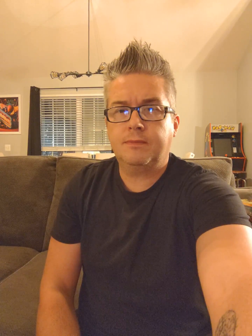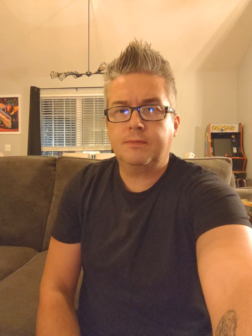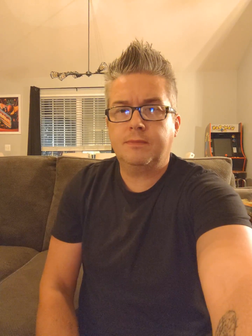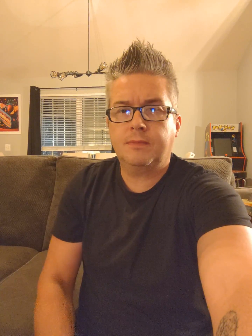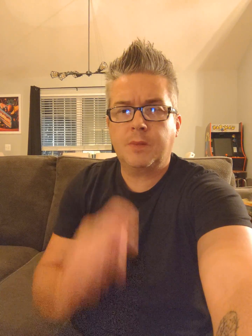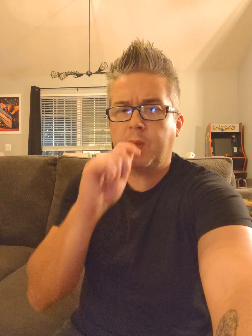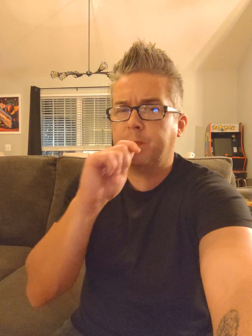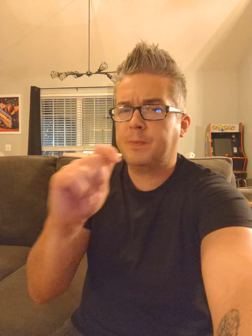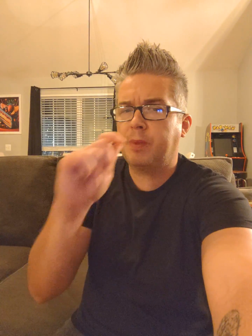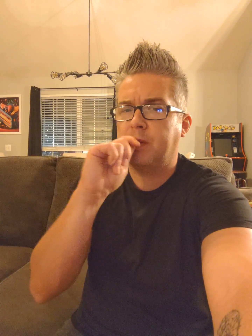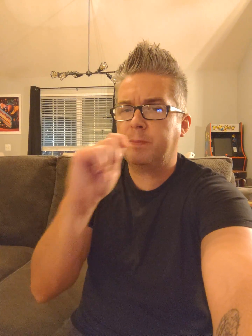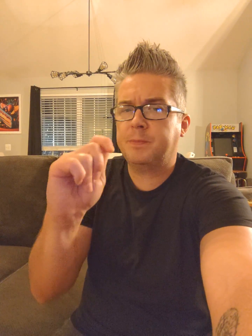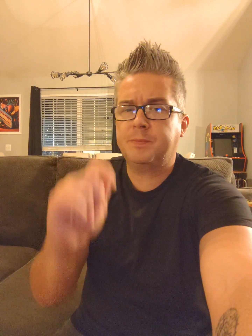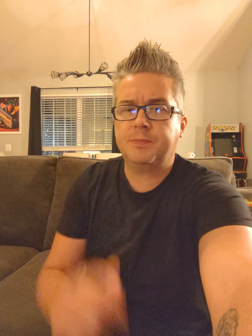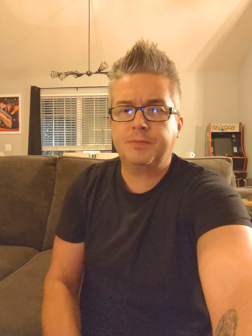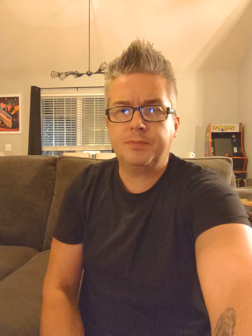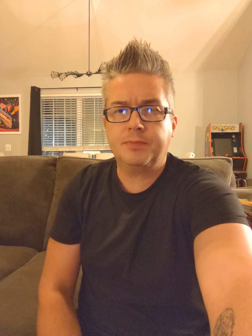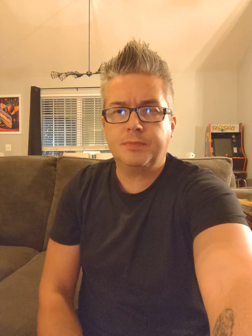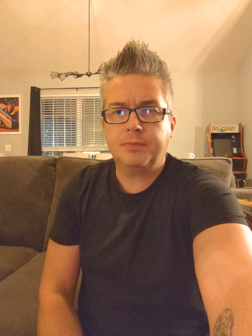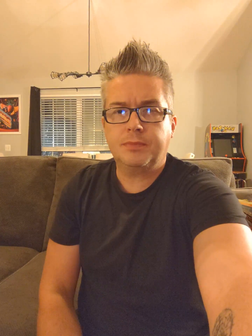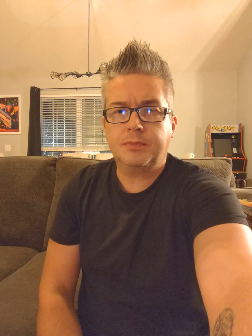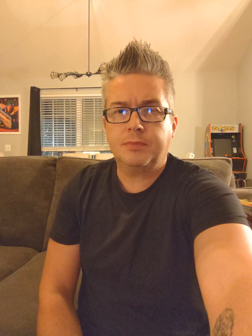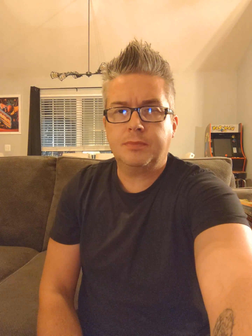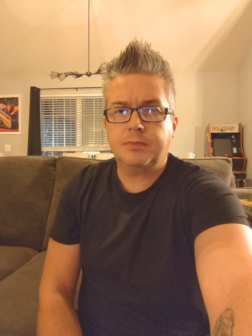popsicle